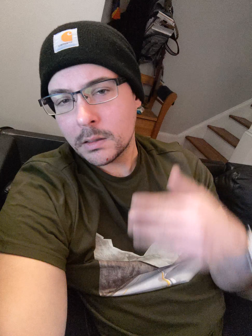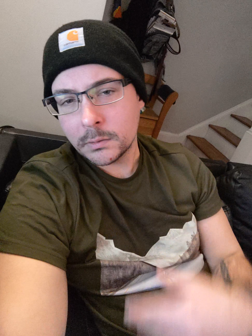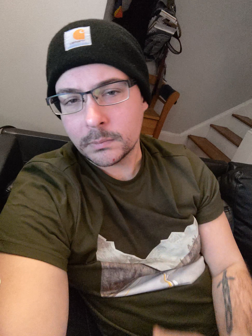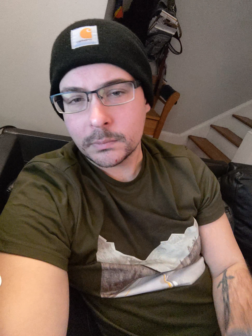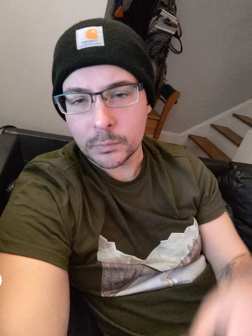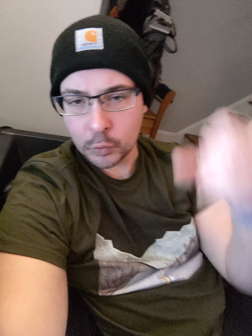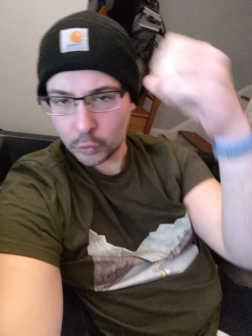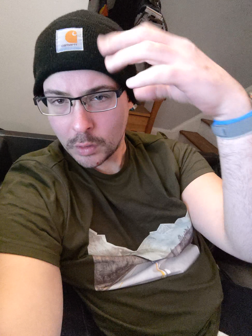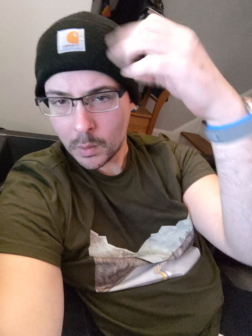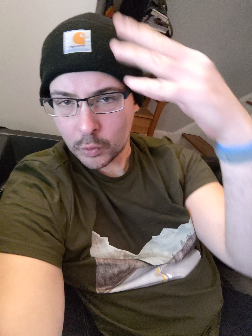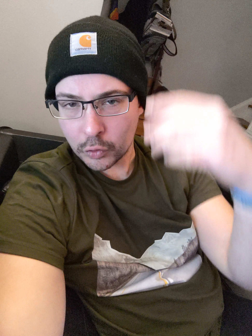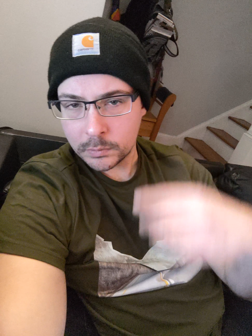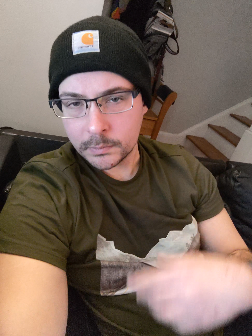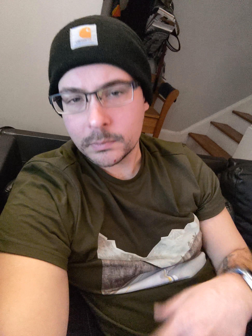shower